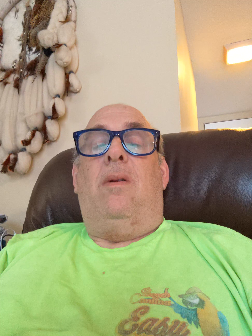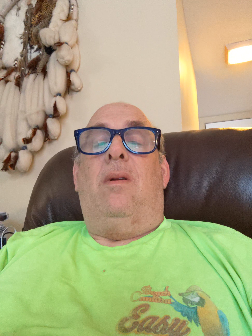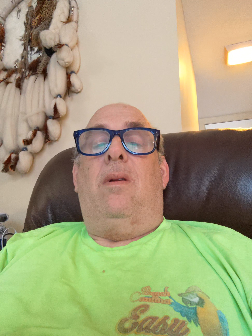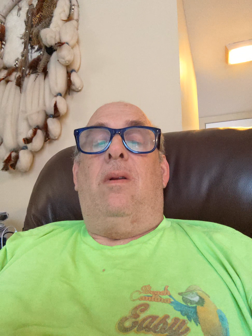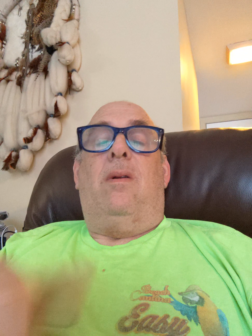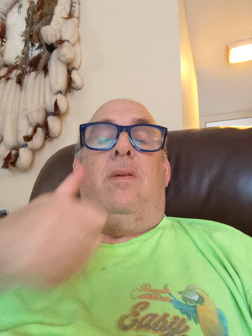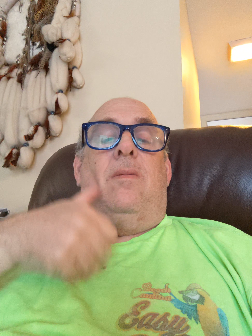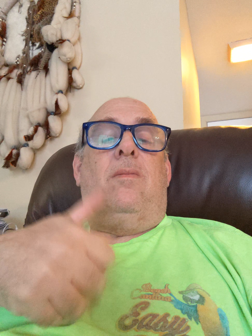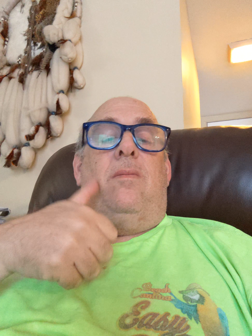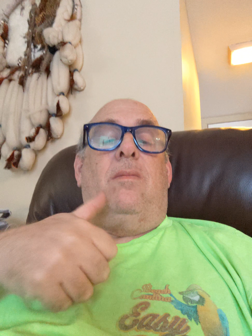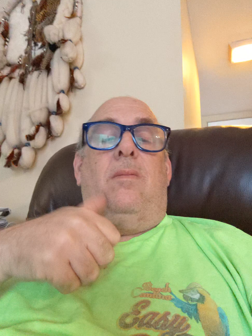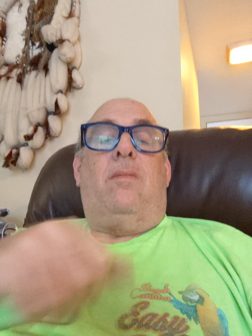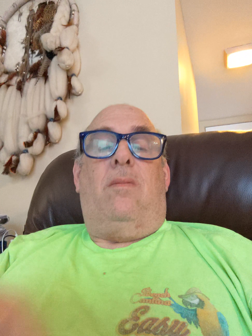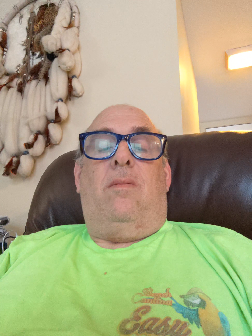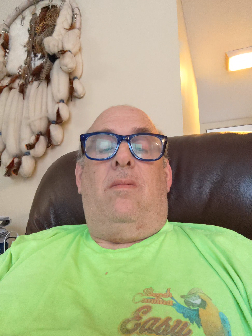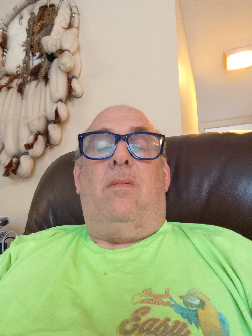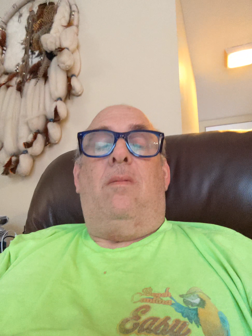girl